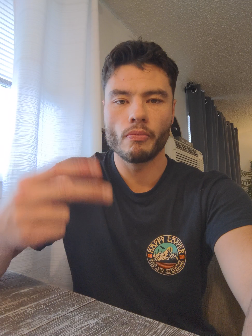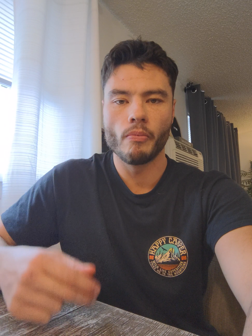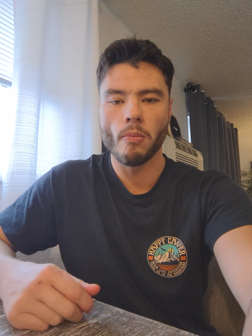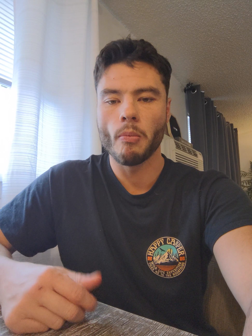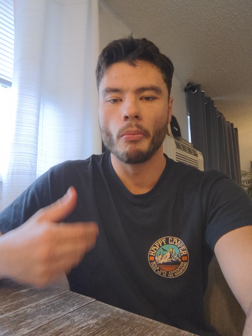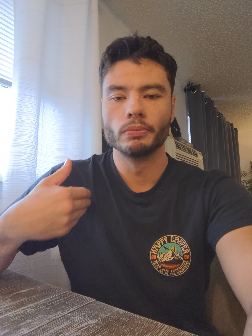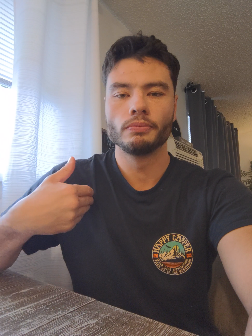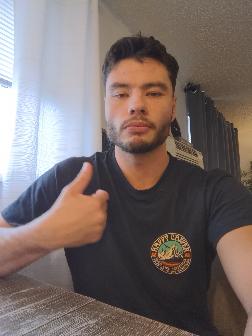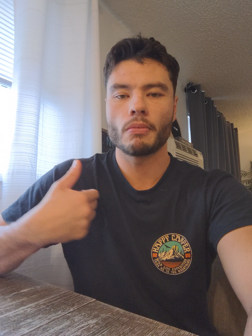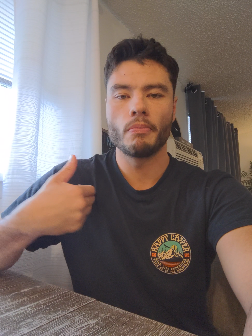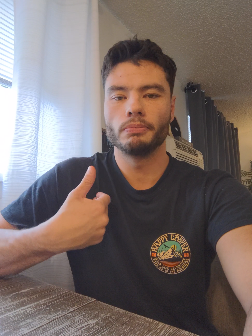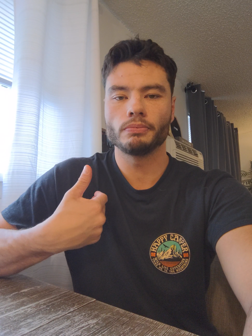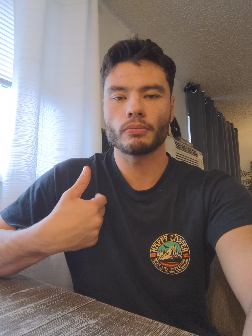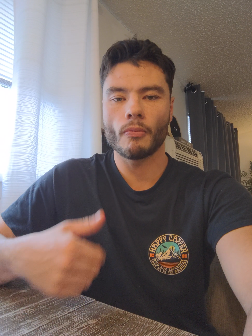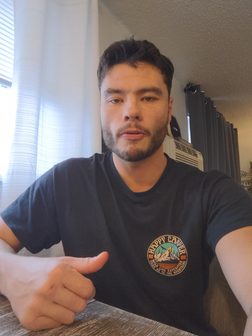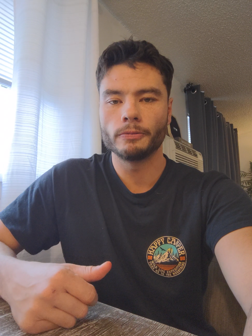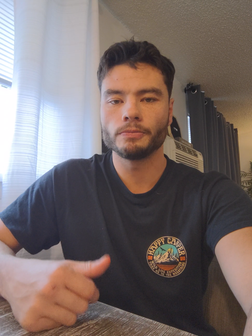animal